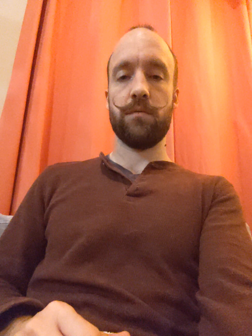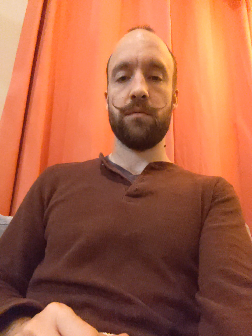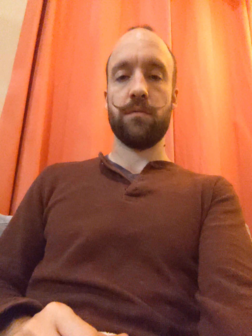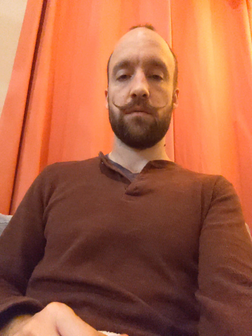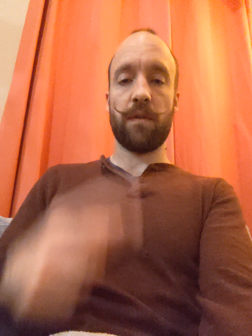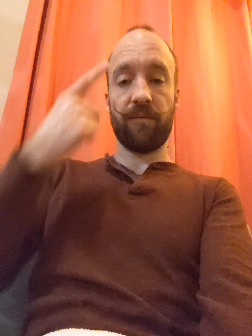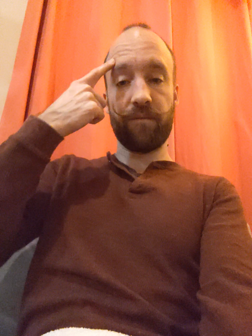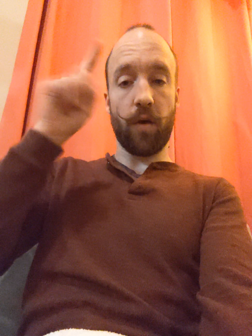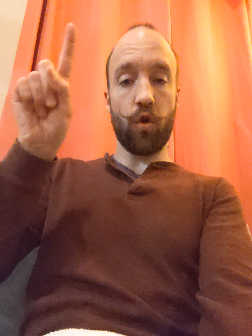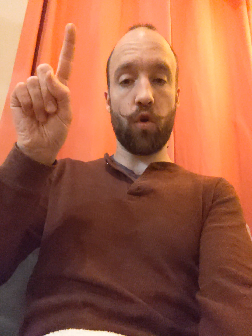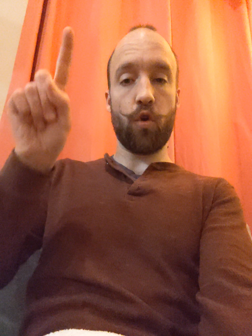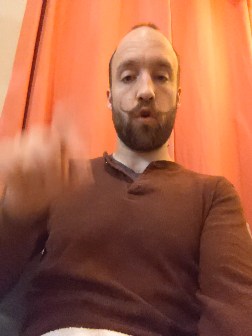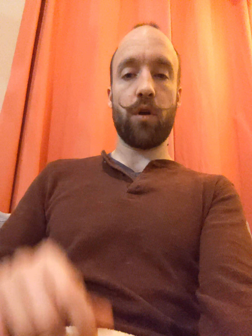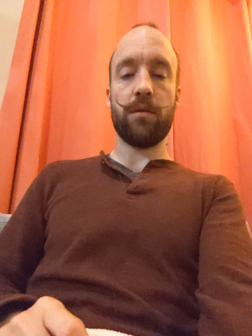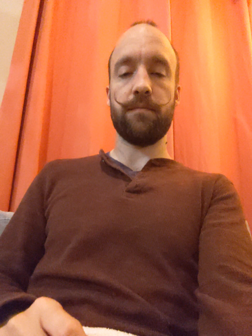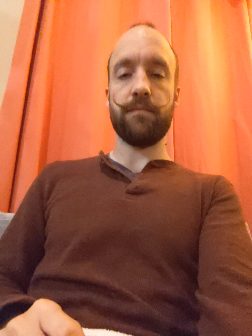for